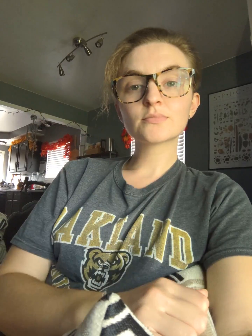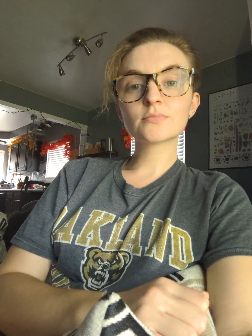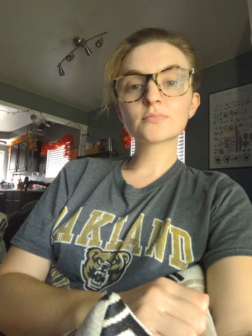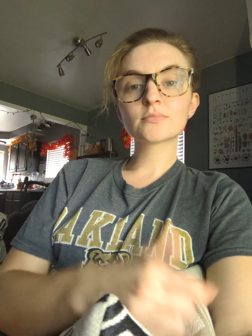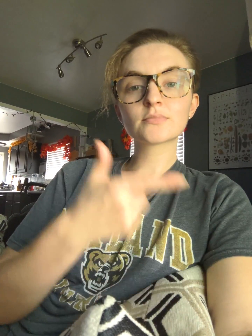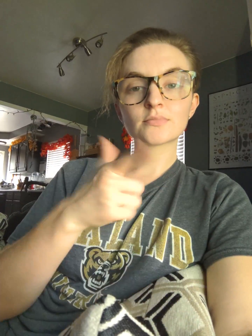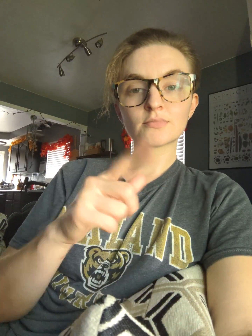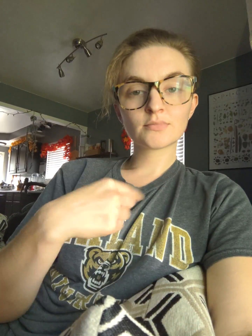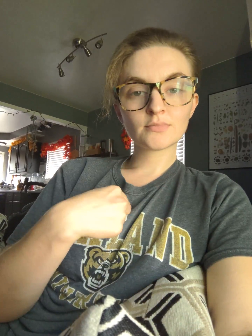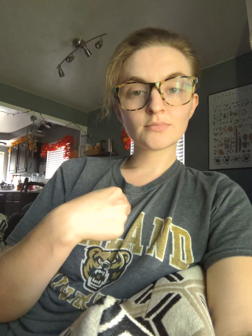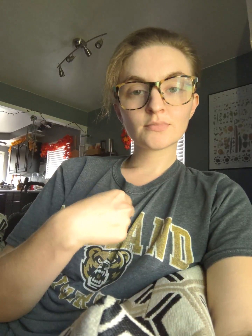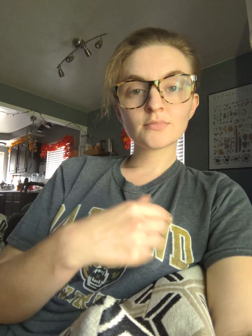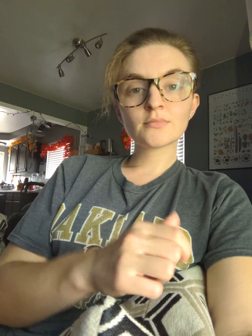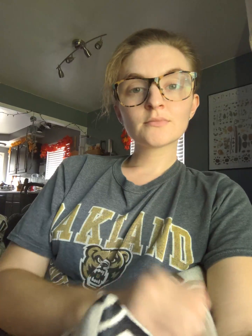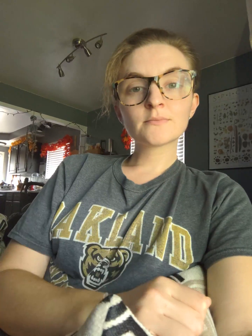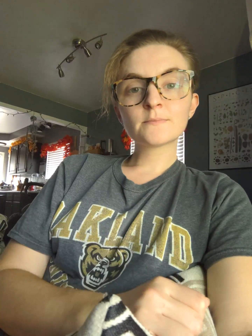let me